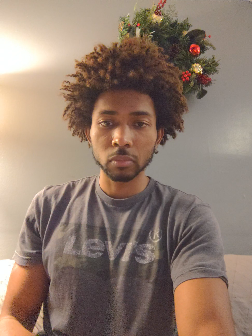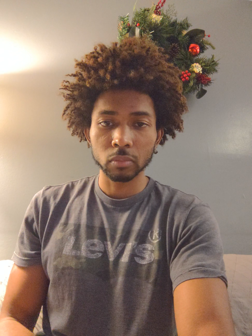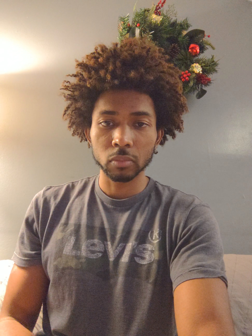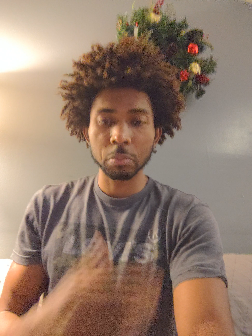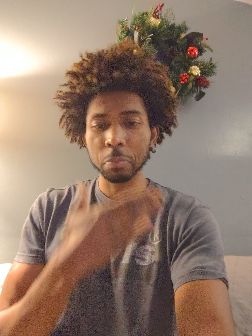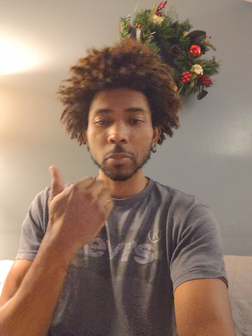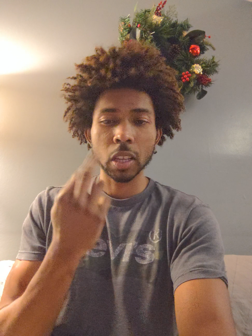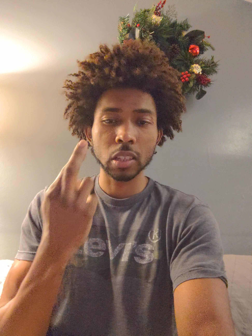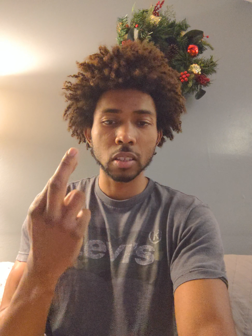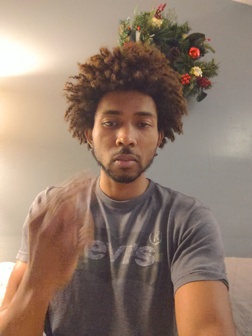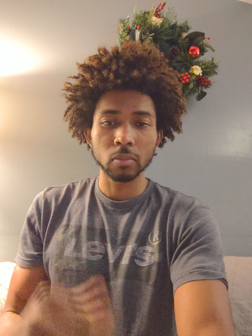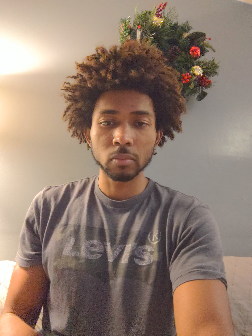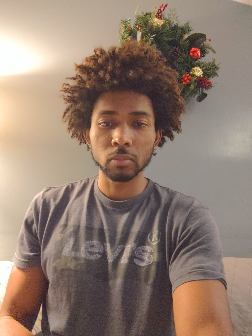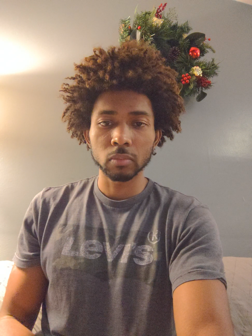beside